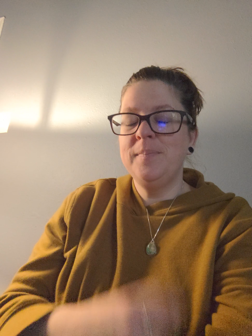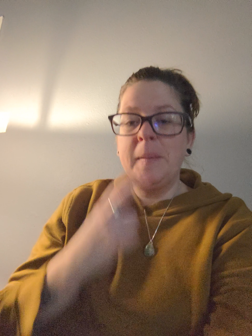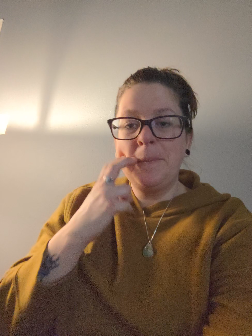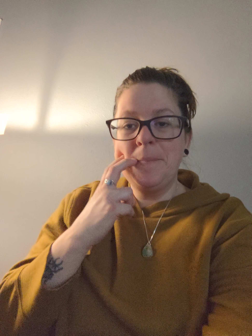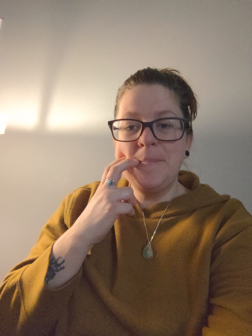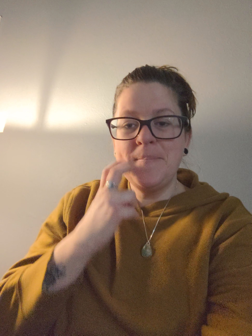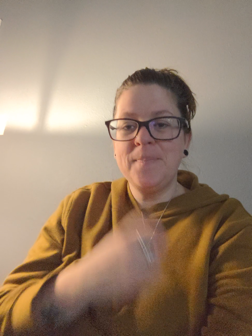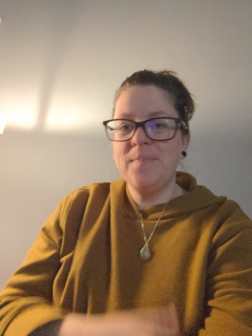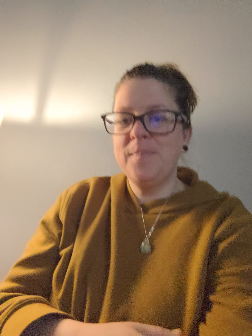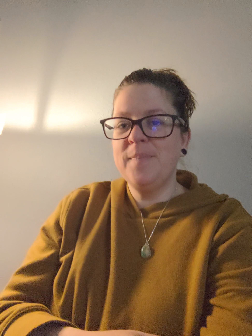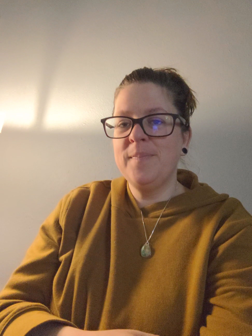gum